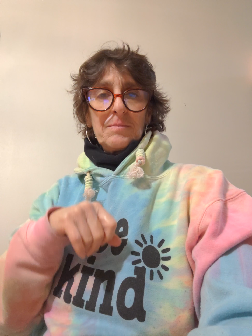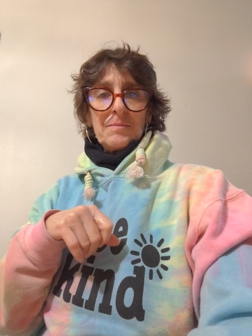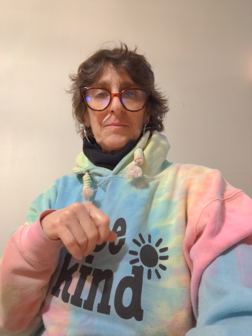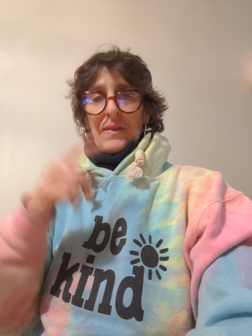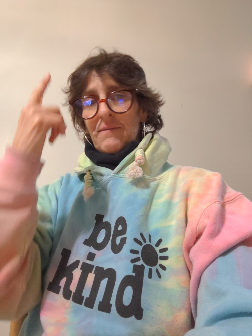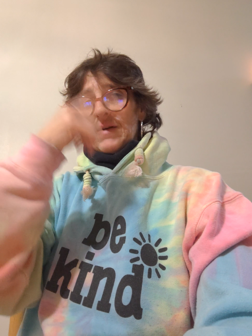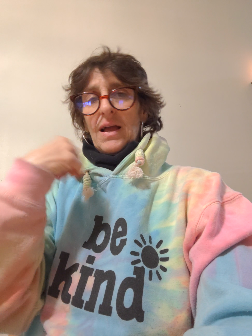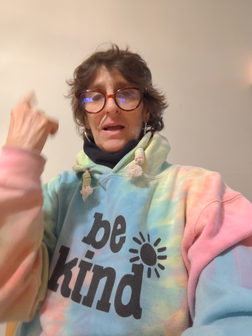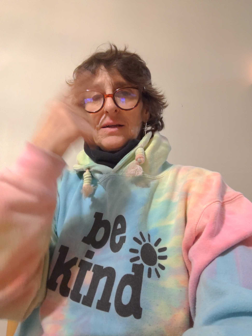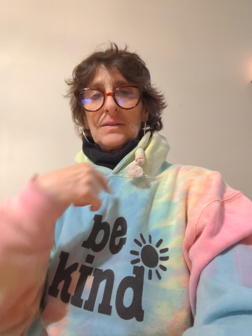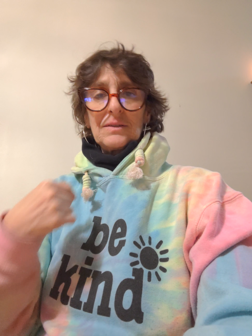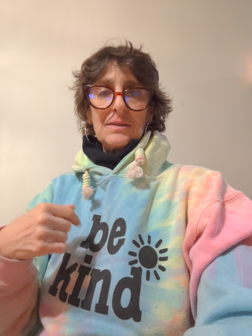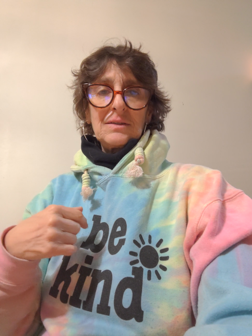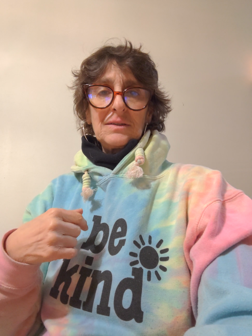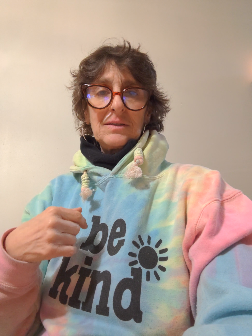face